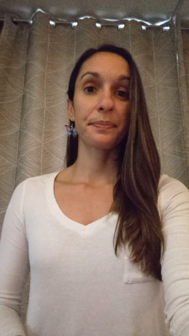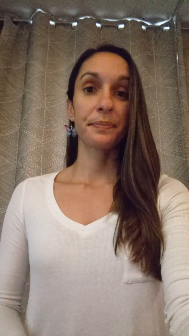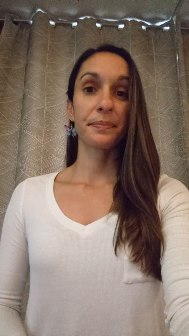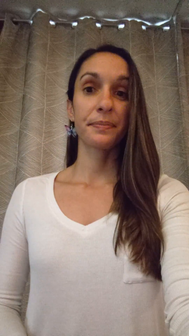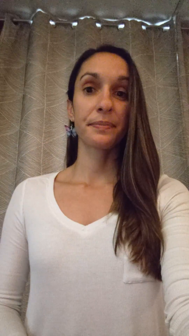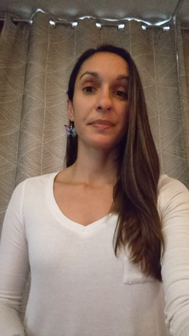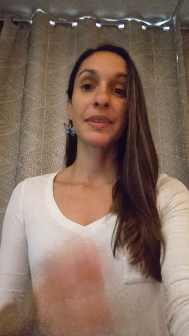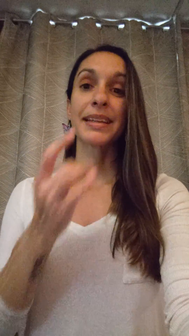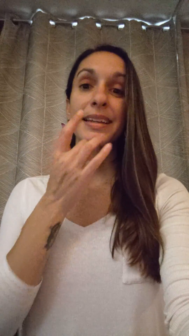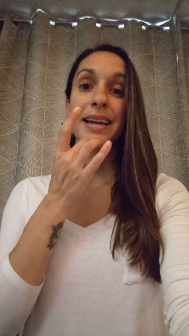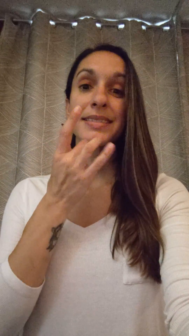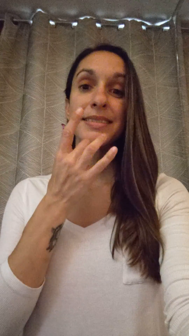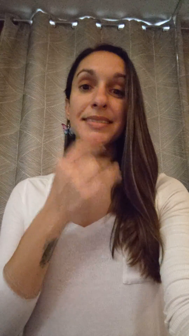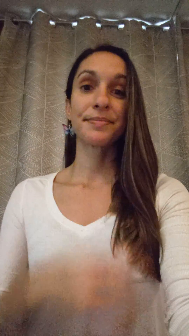light bulb